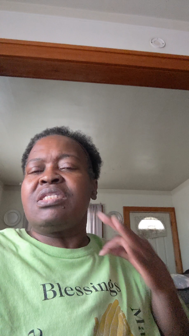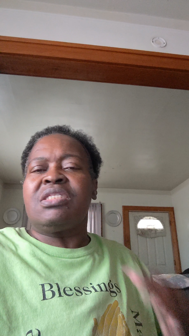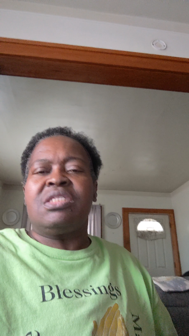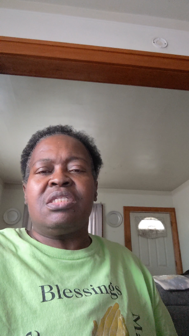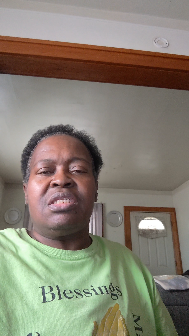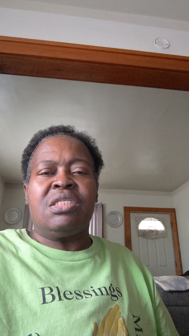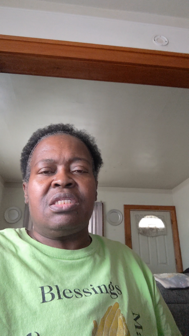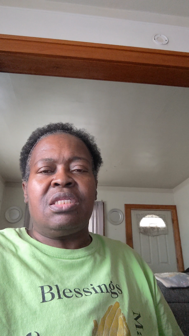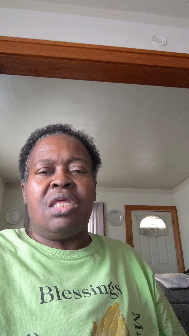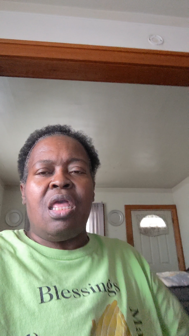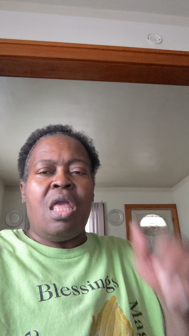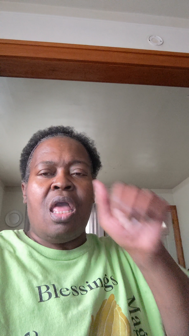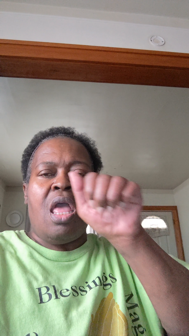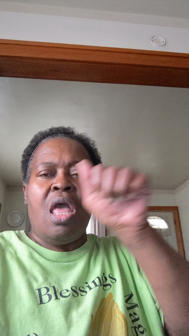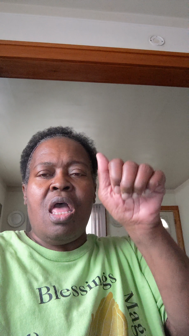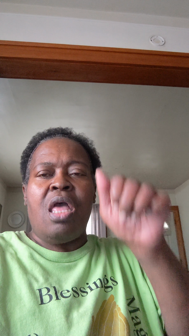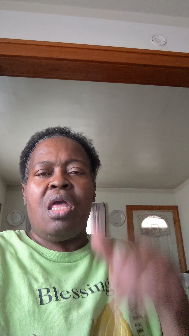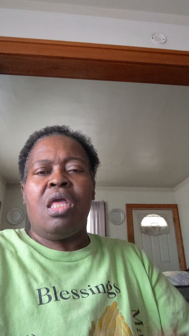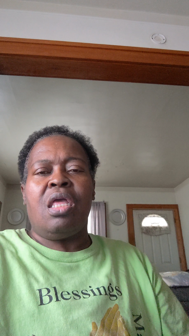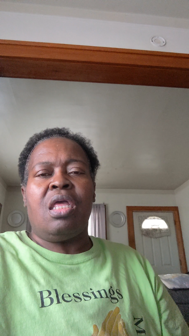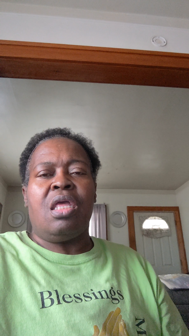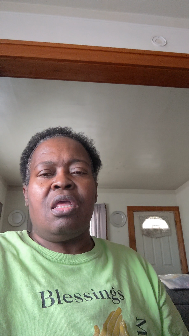a